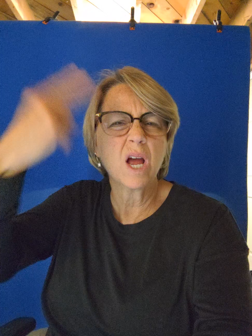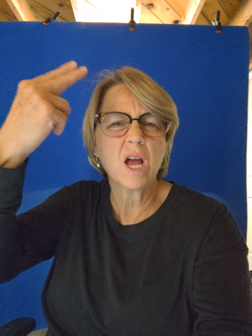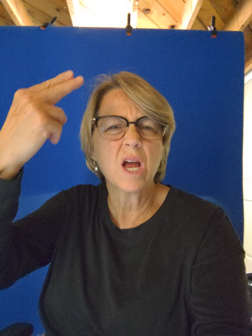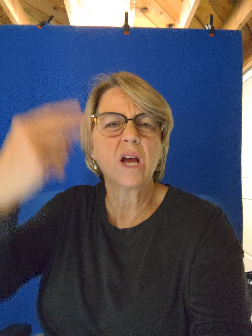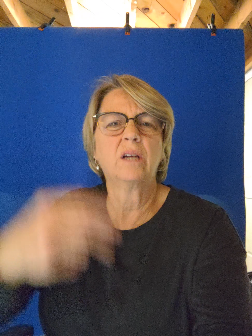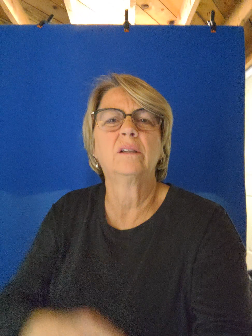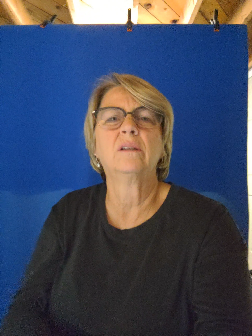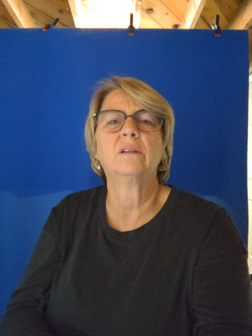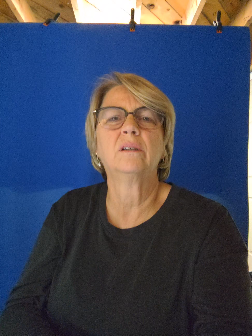high